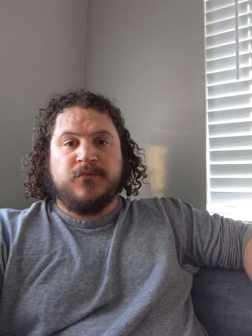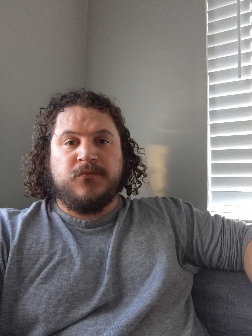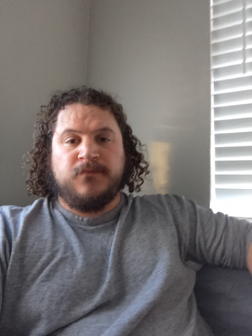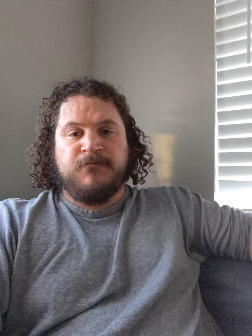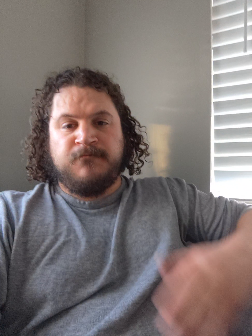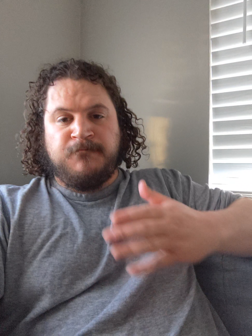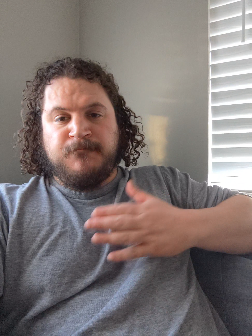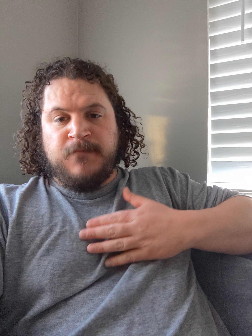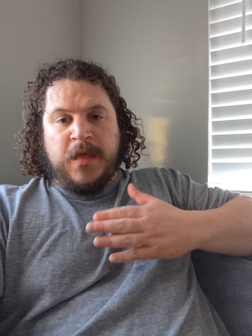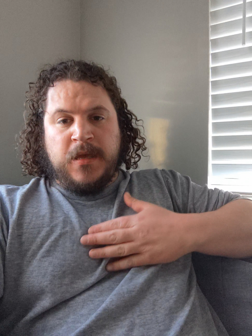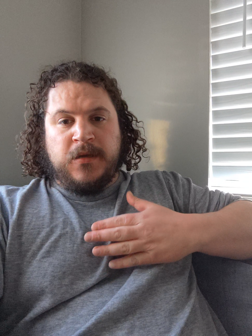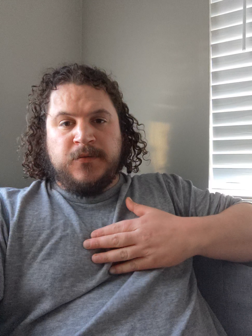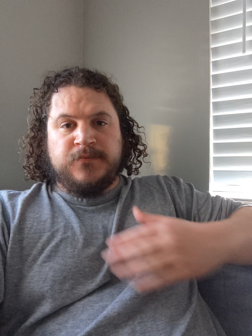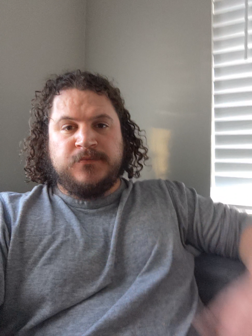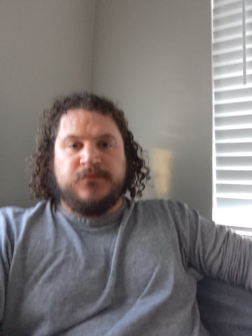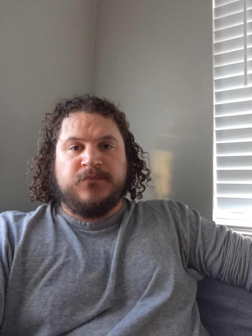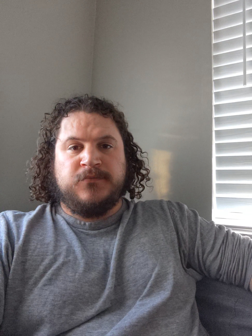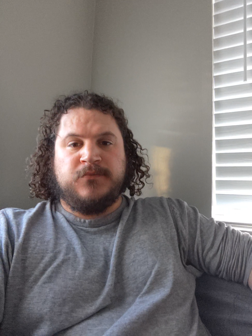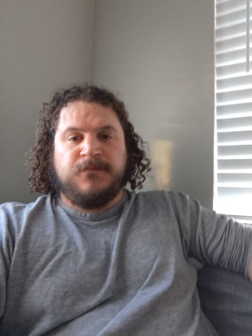my